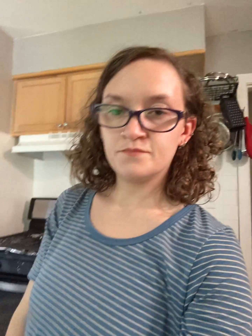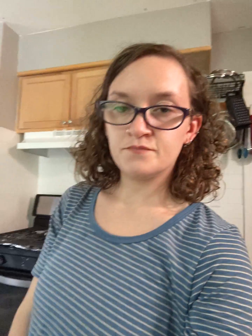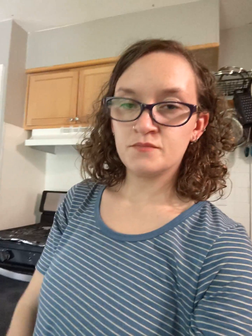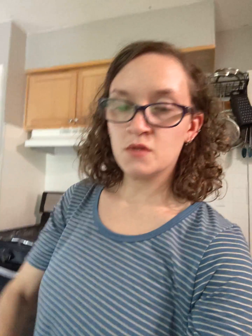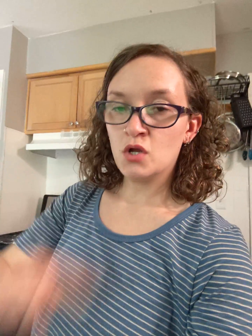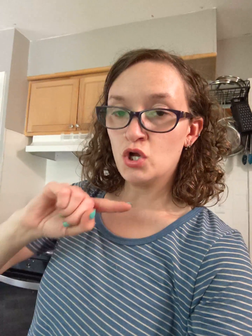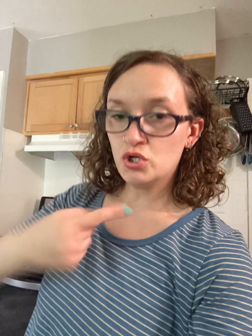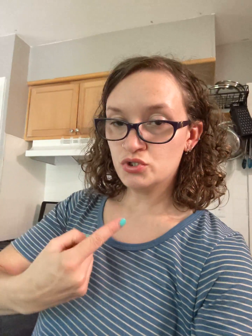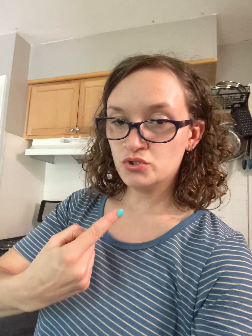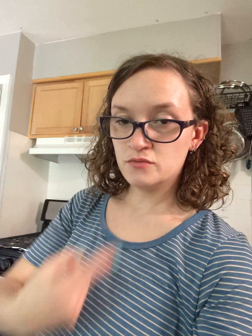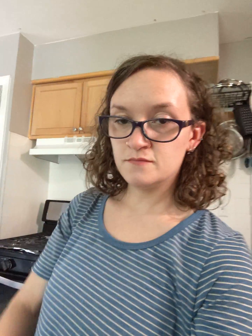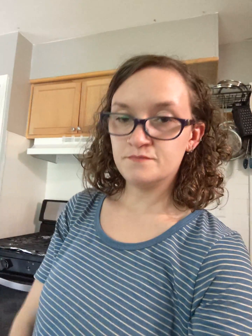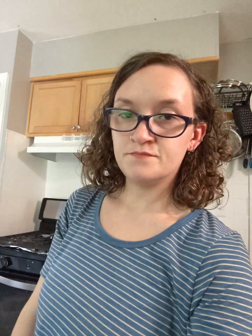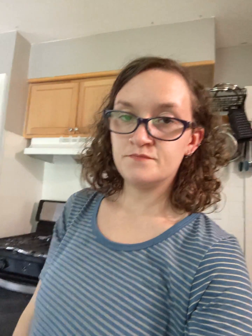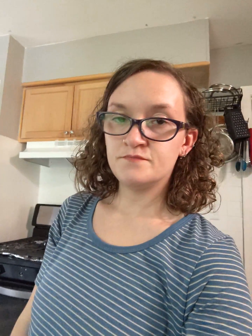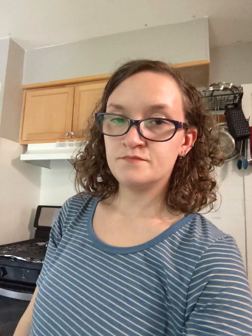hurt